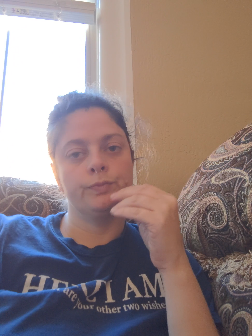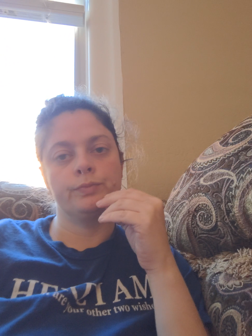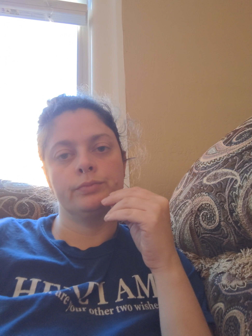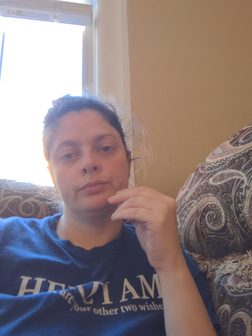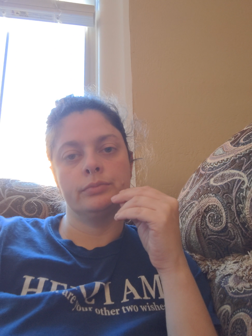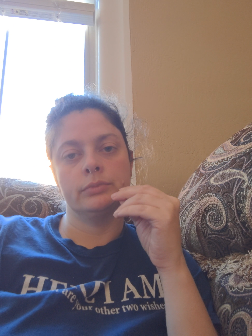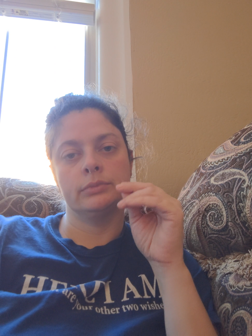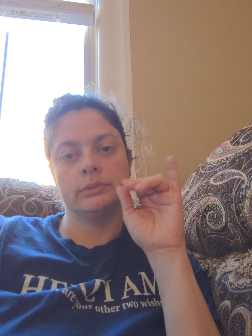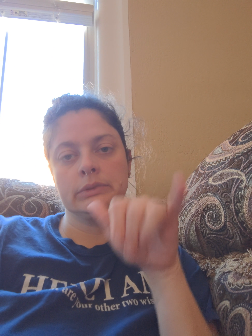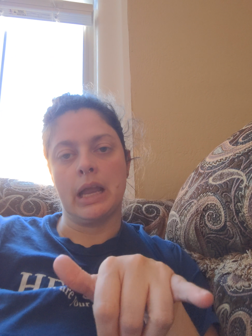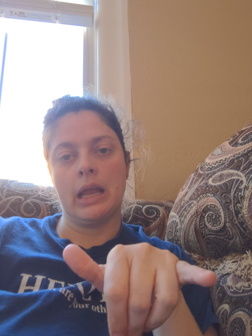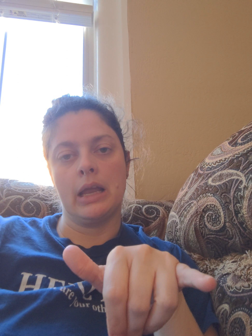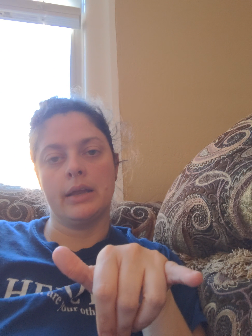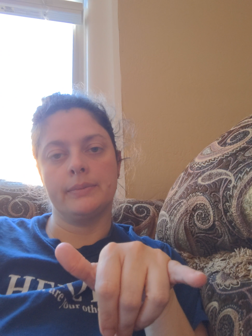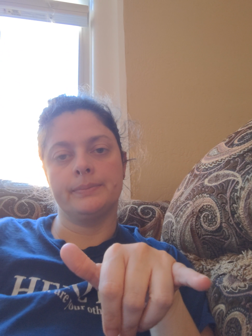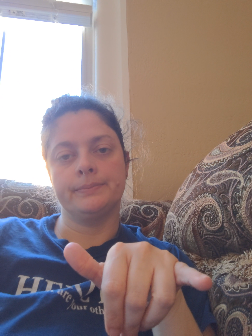stay